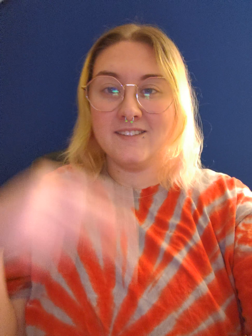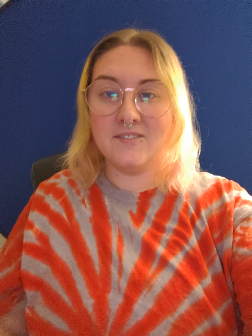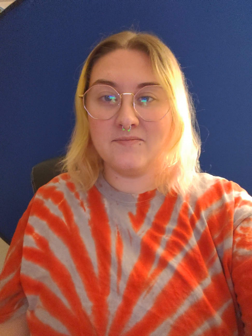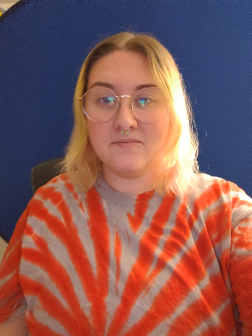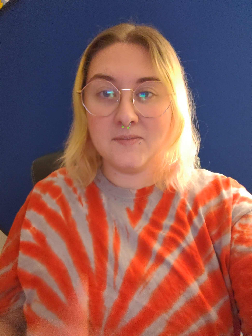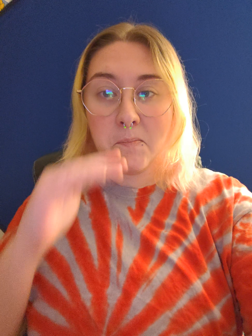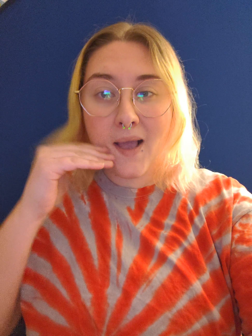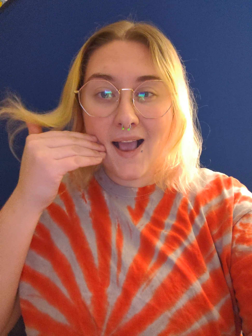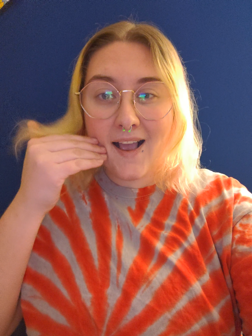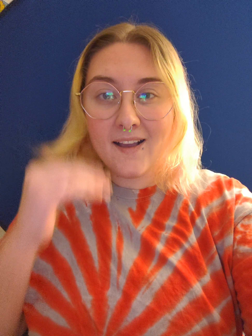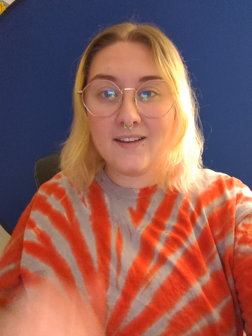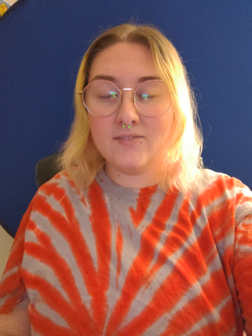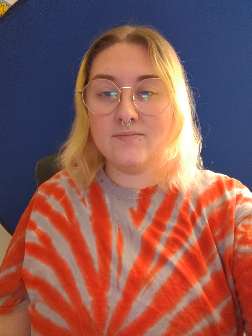smile